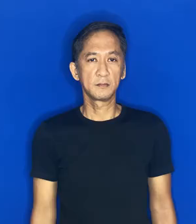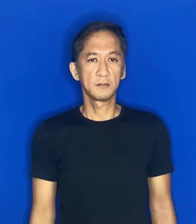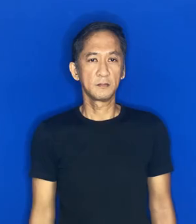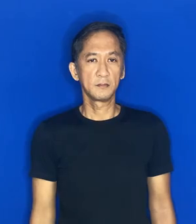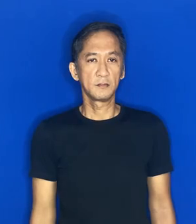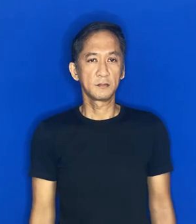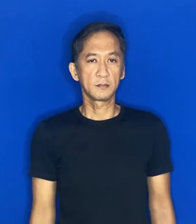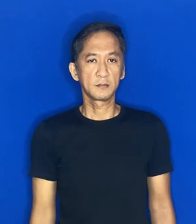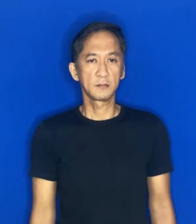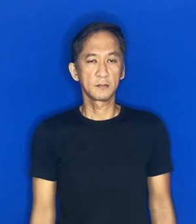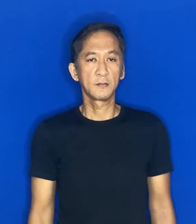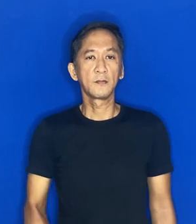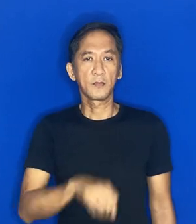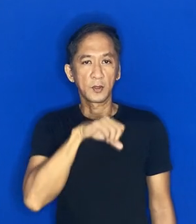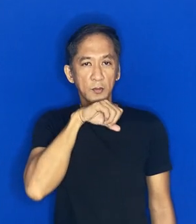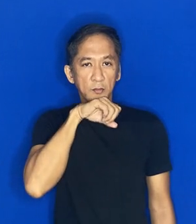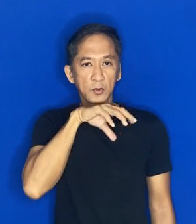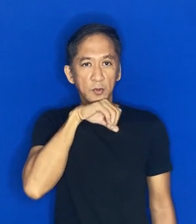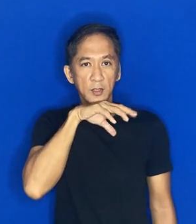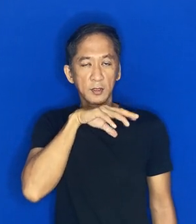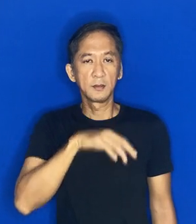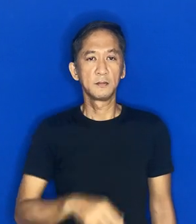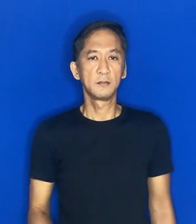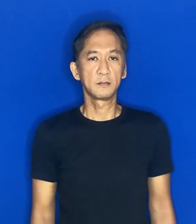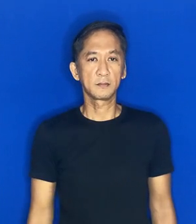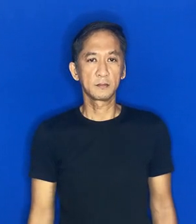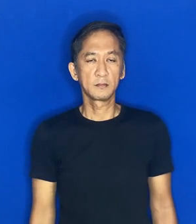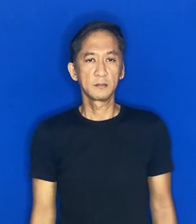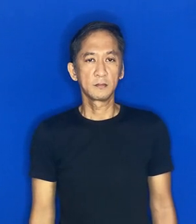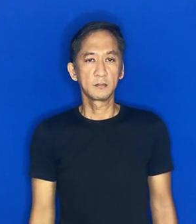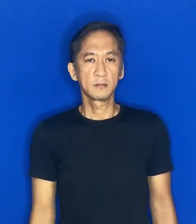grandmother